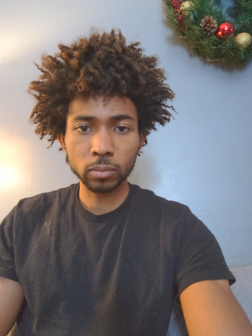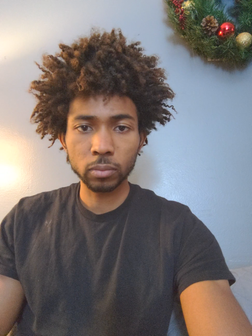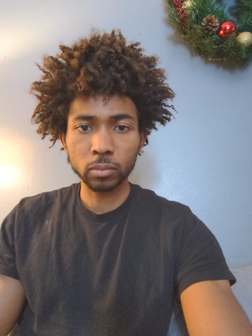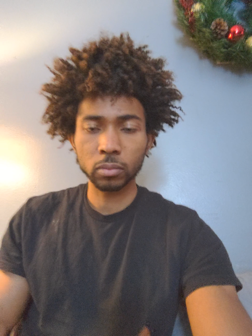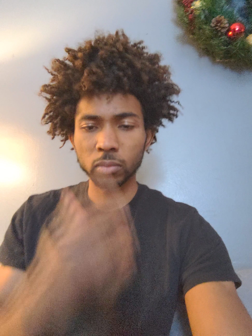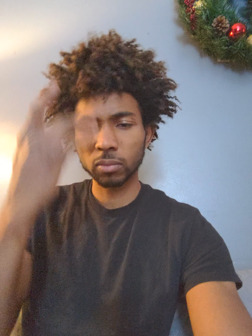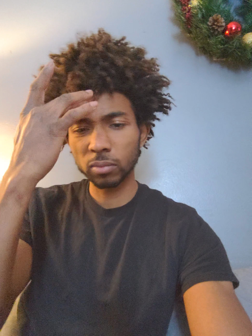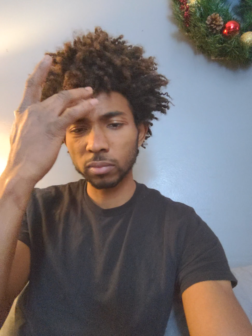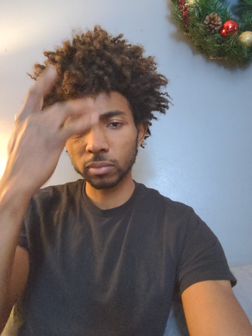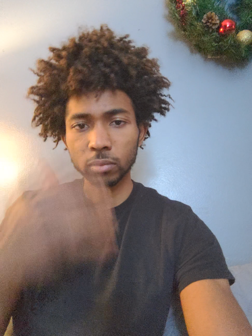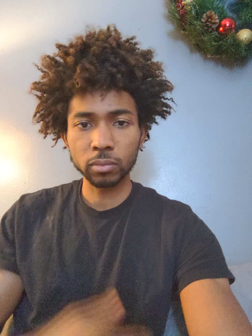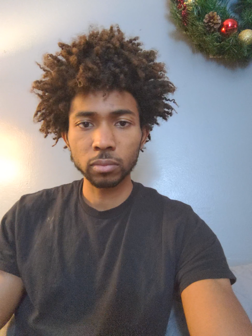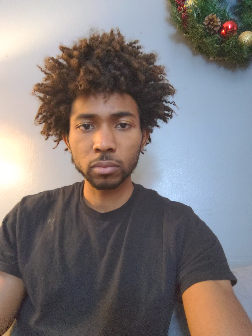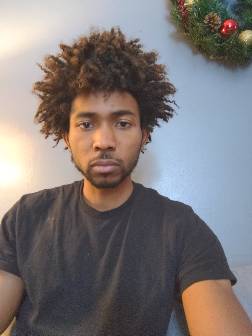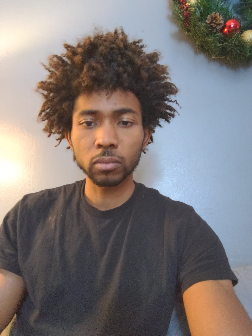sick